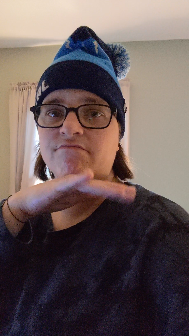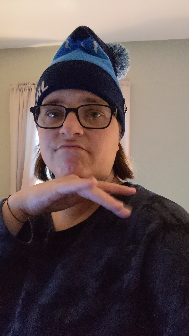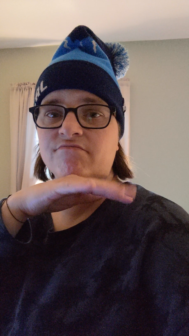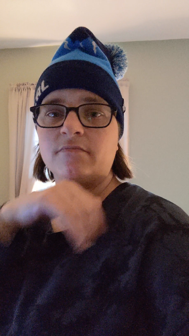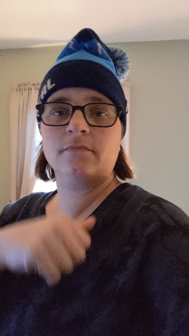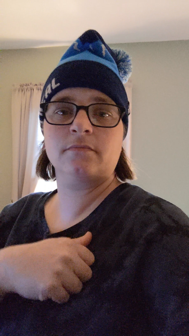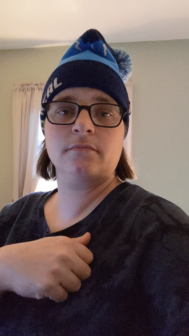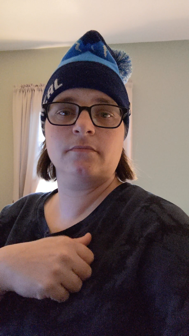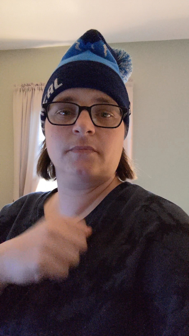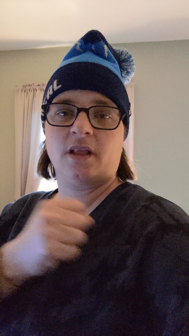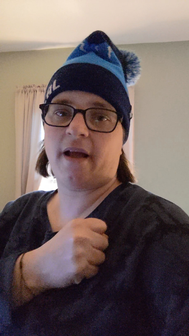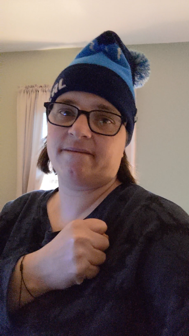love